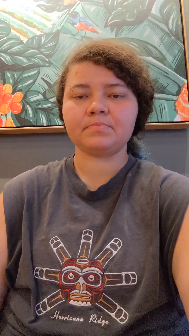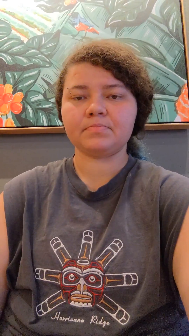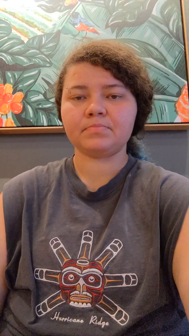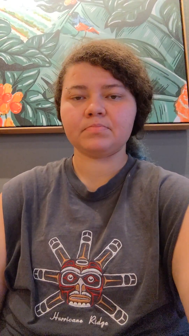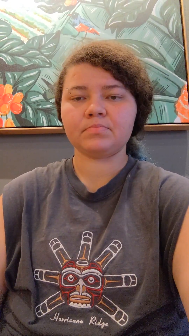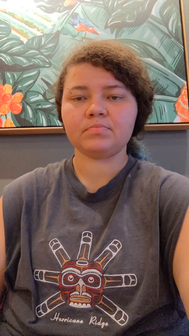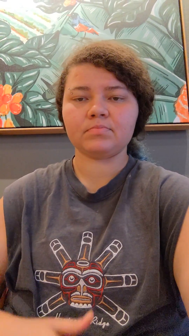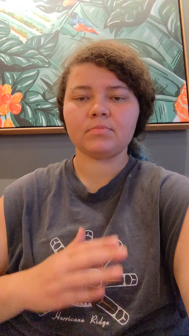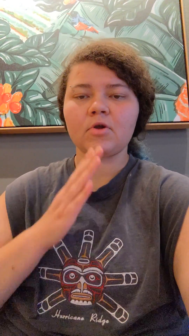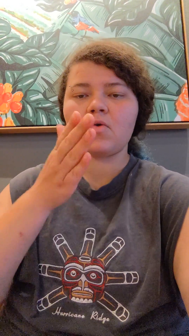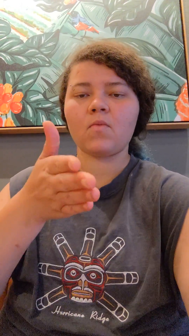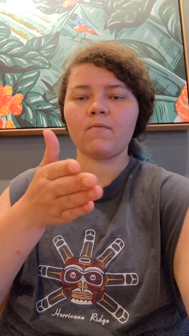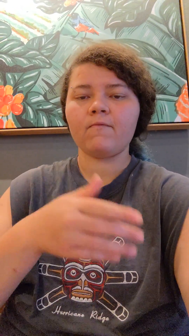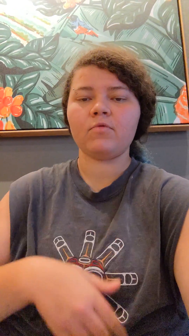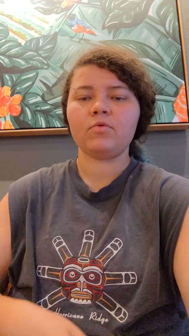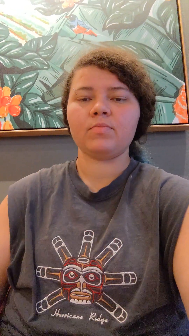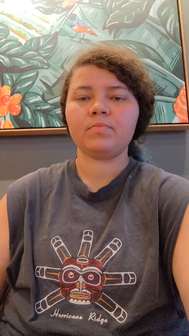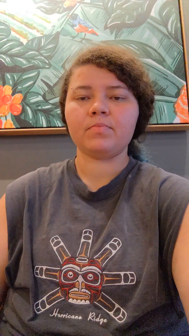over